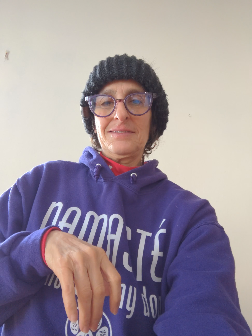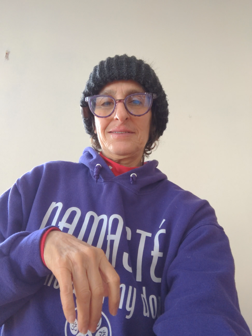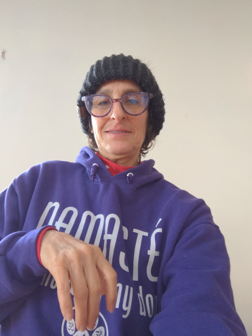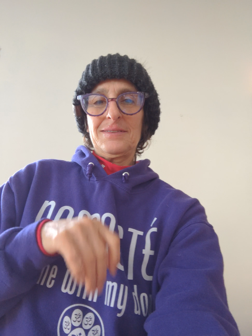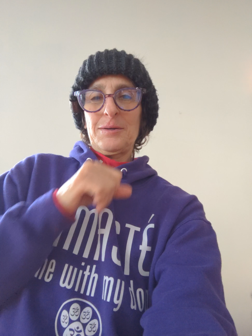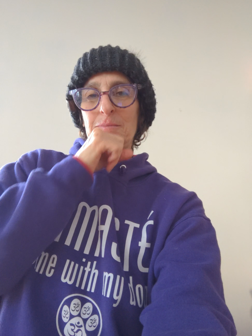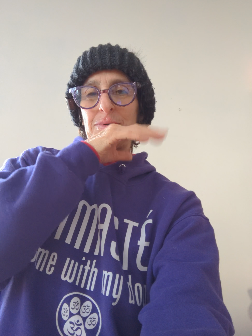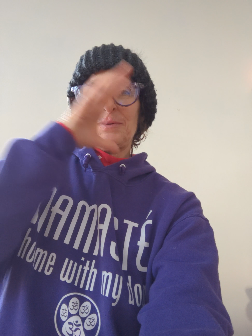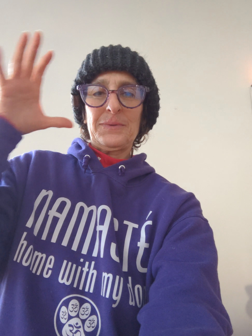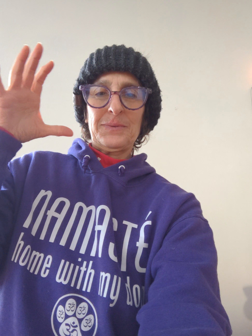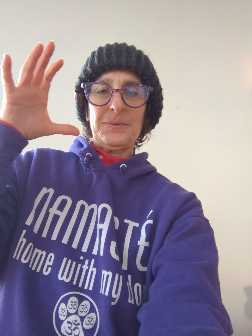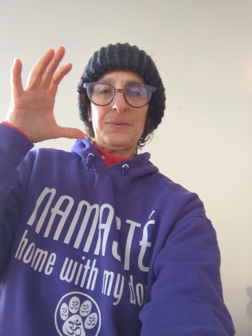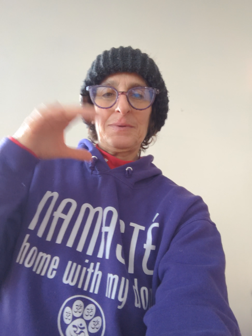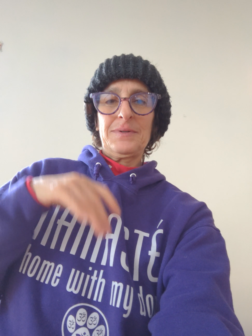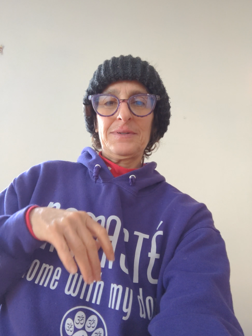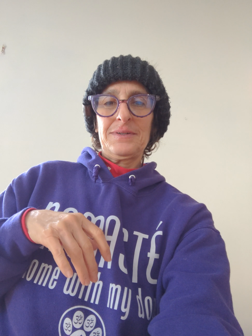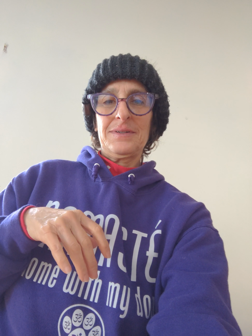balloon